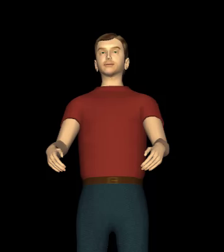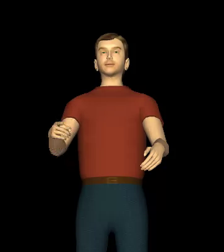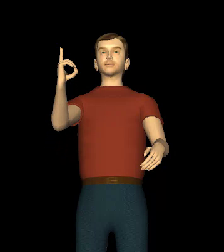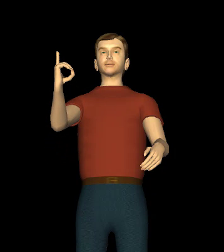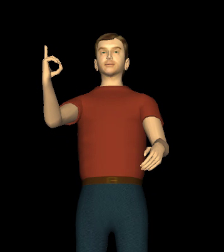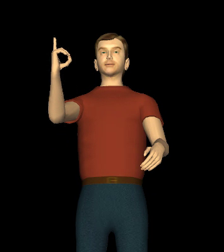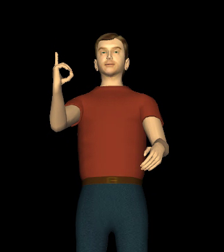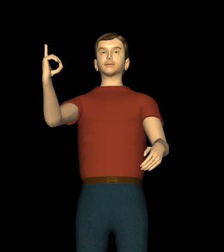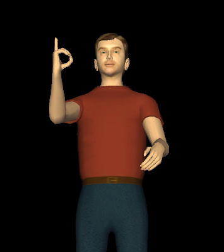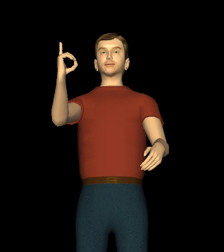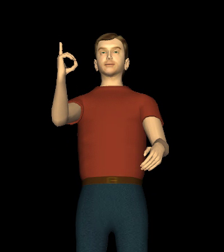الأحد